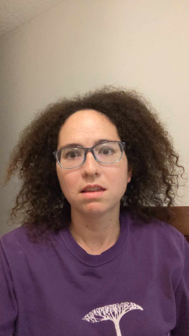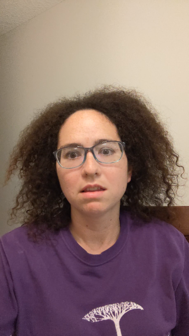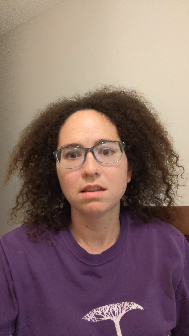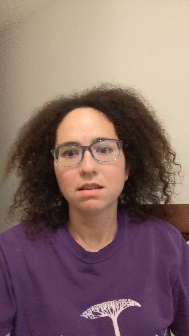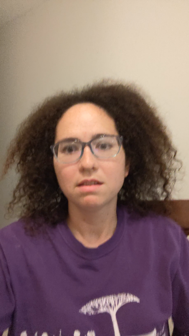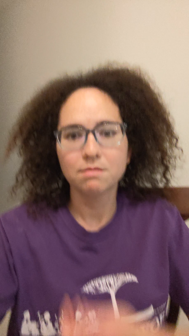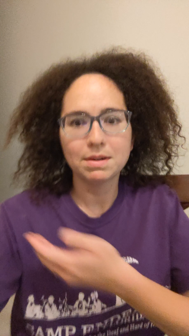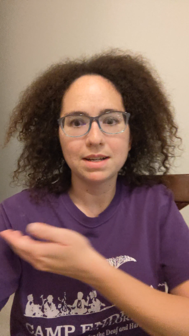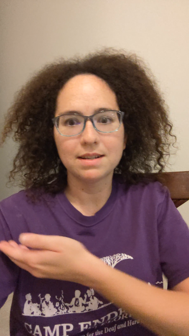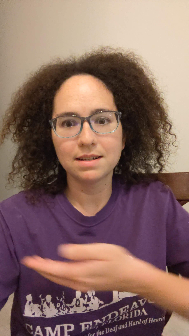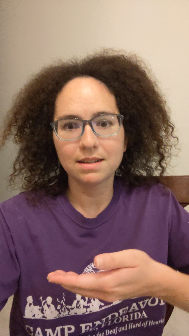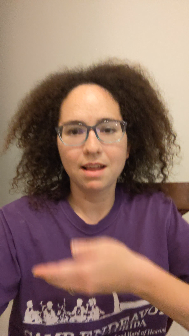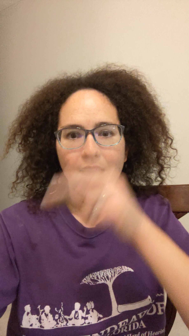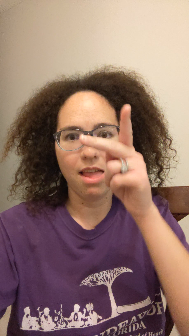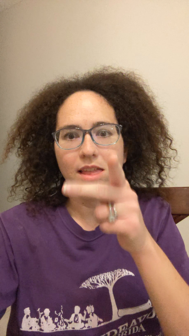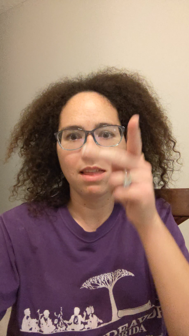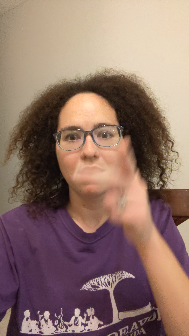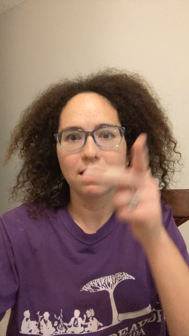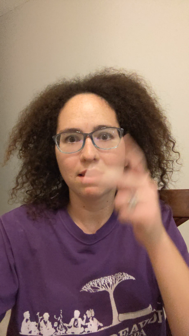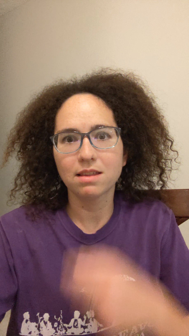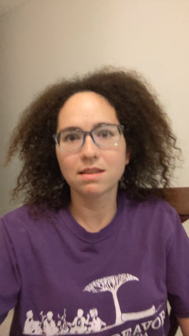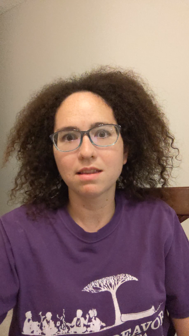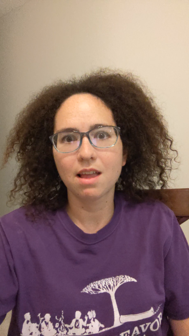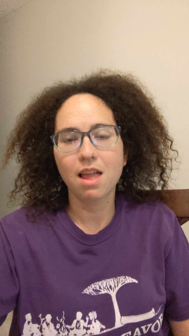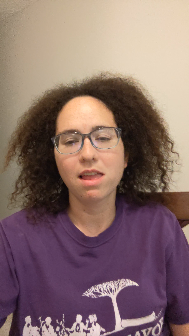babysitter